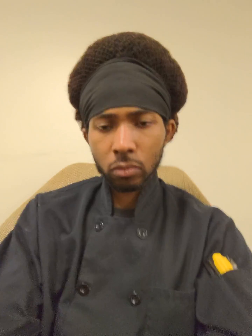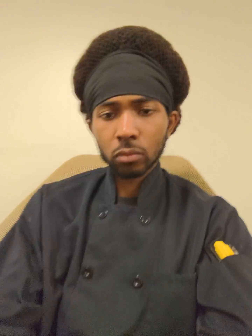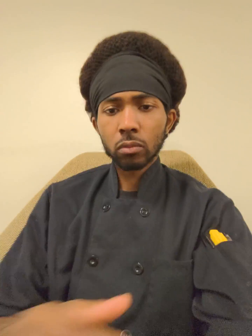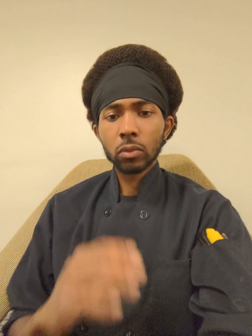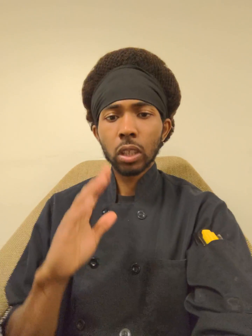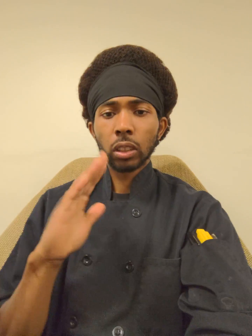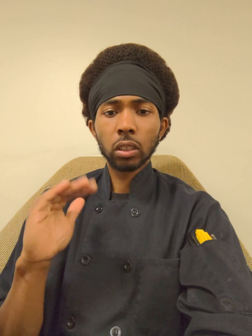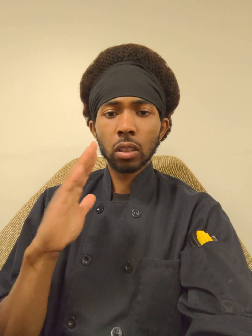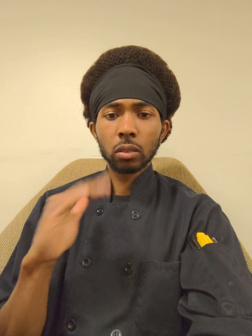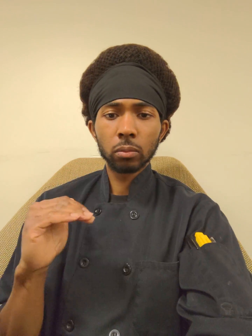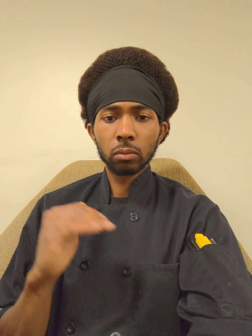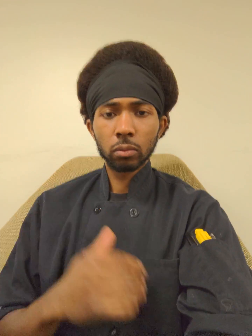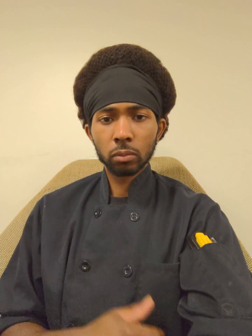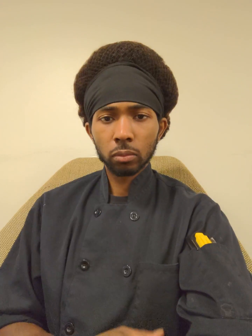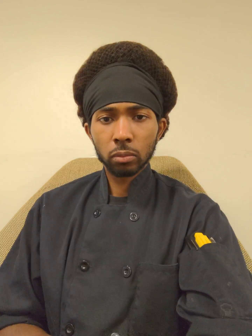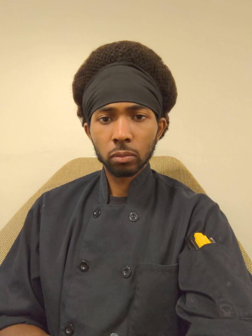downtown